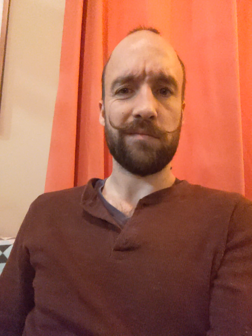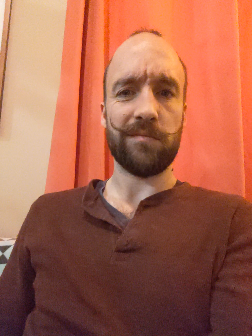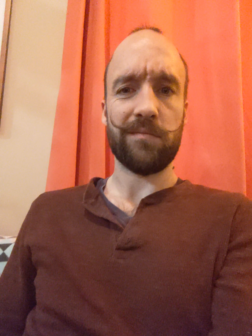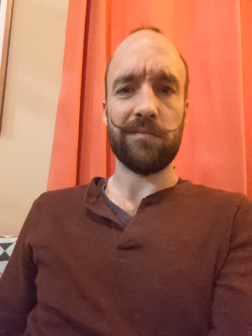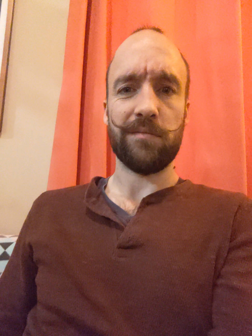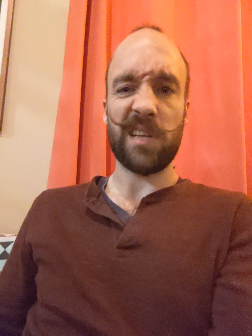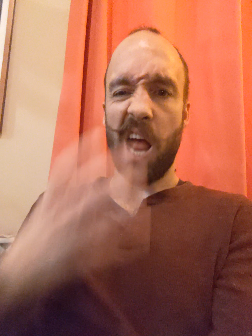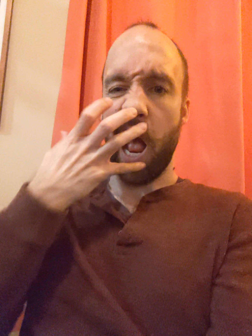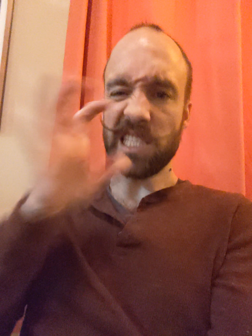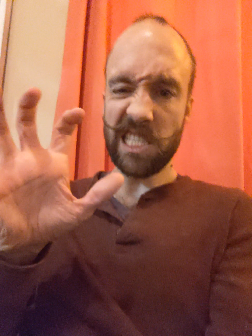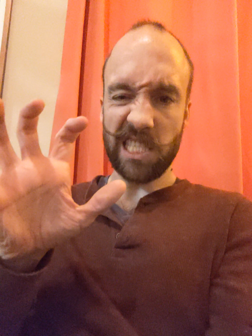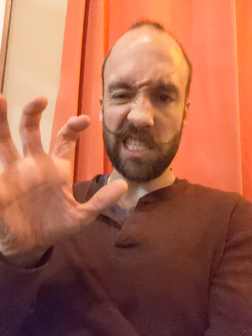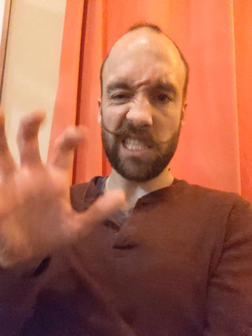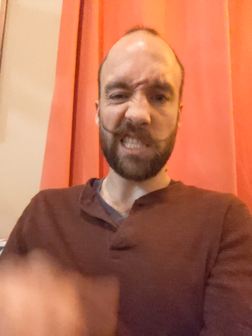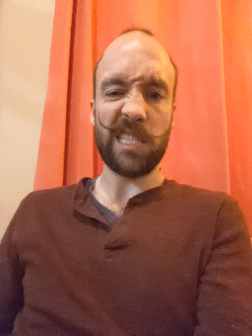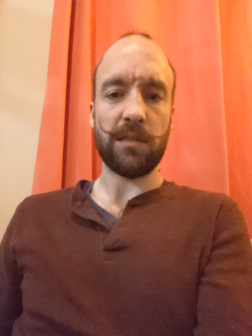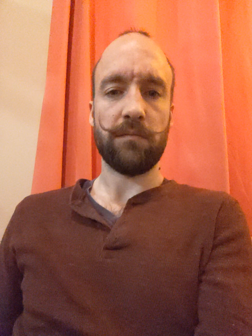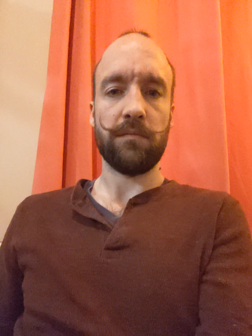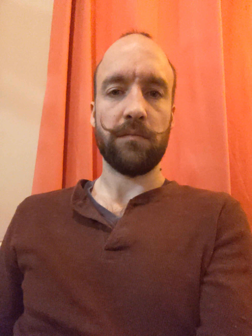hot